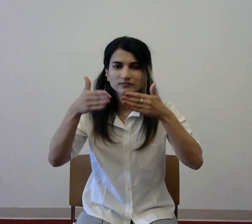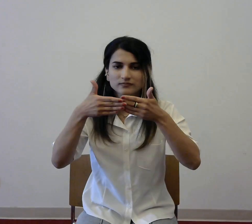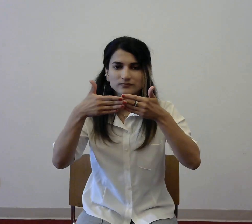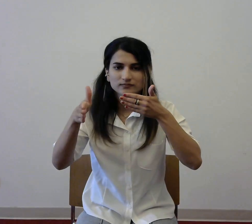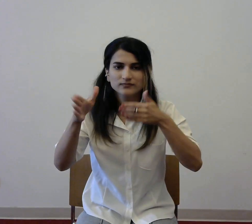ac